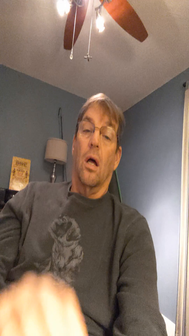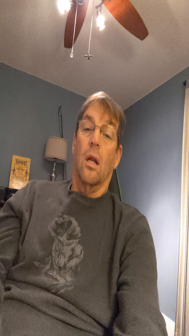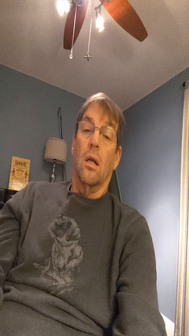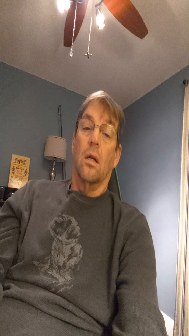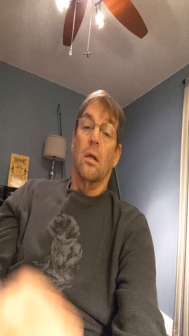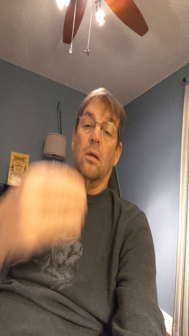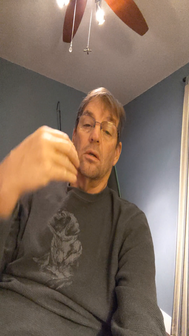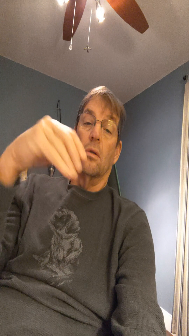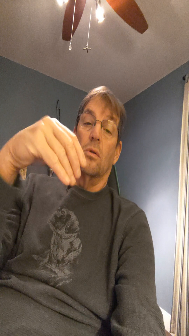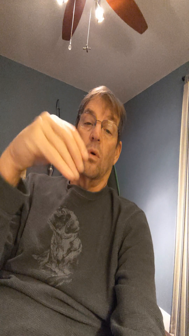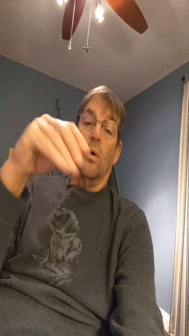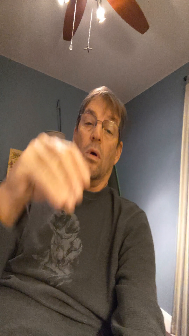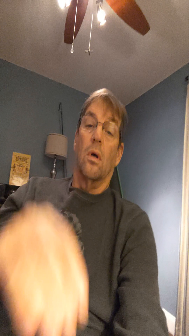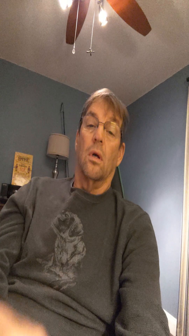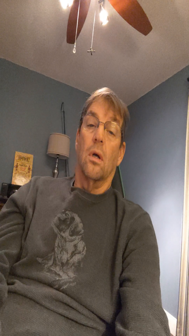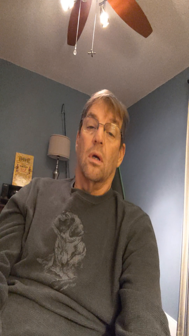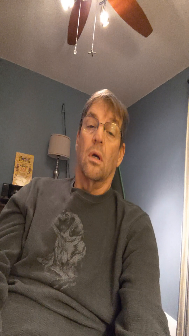store